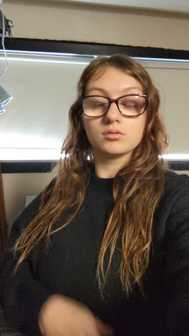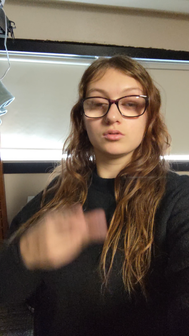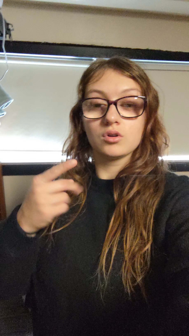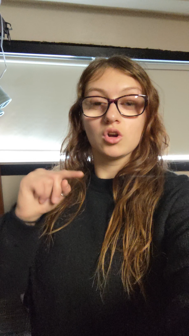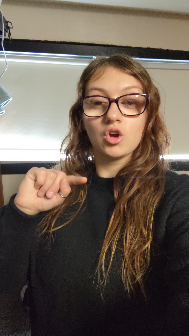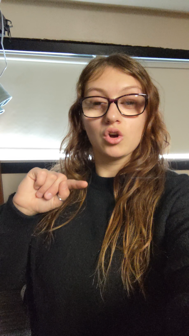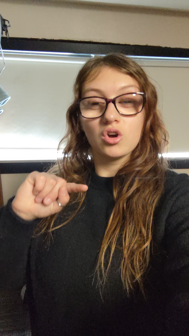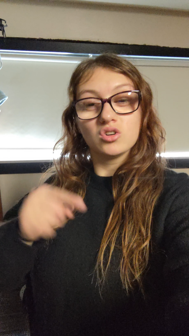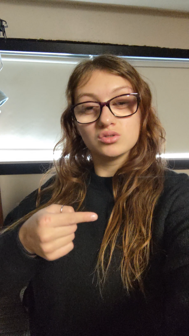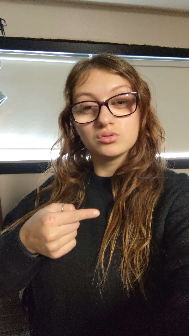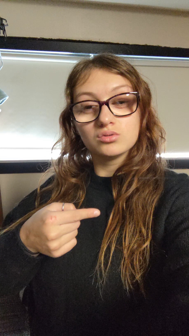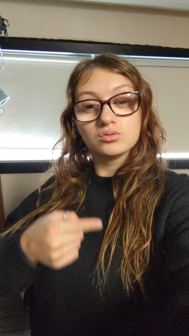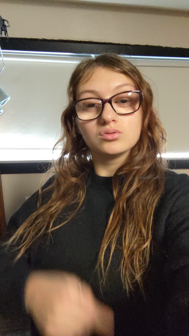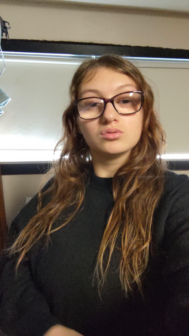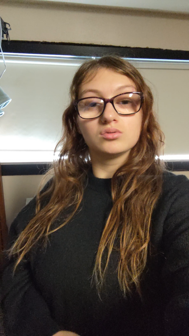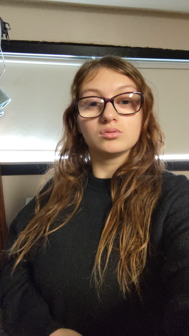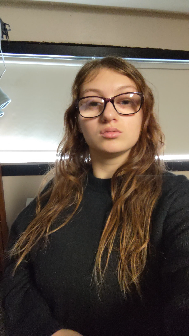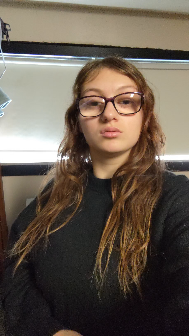hurt